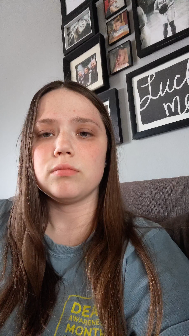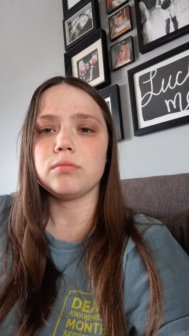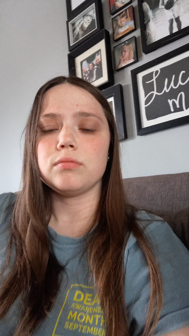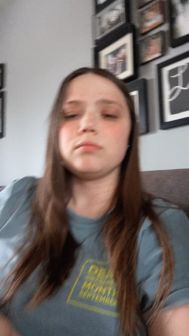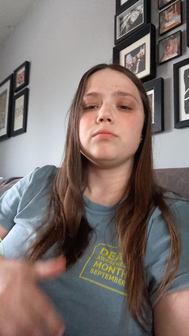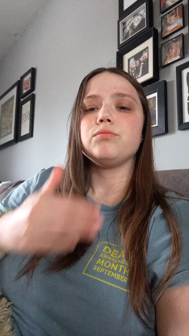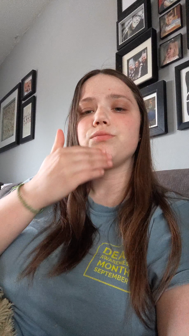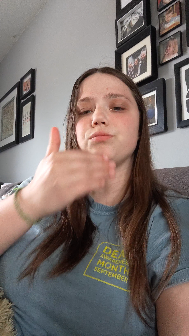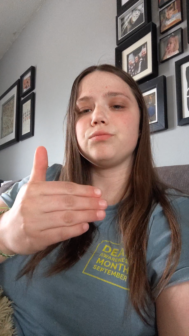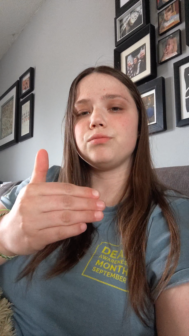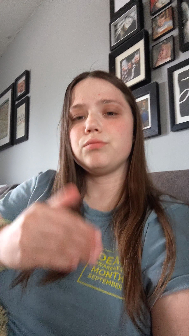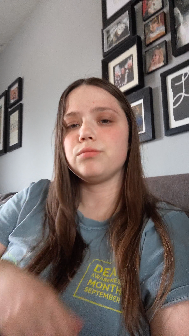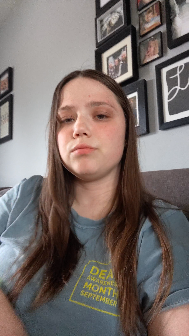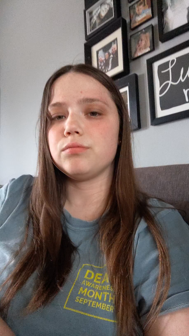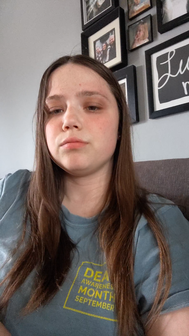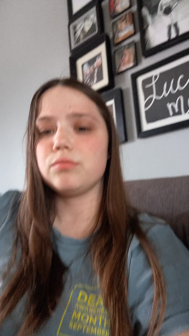good